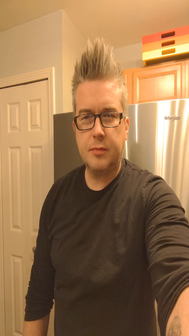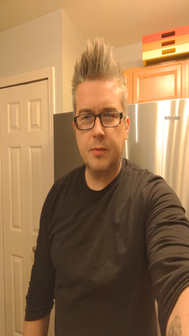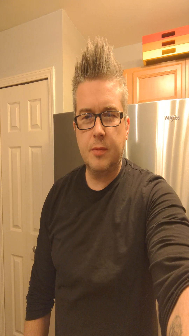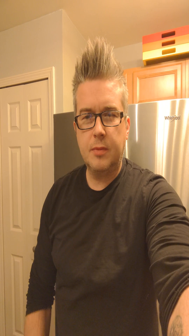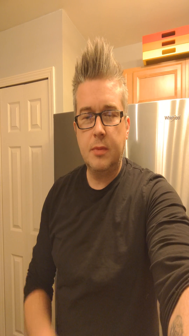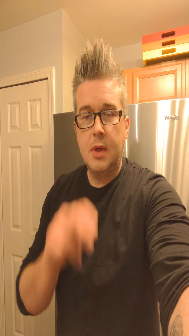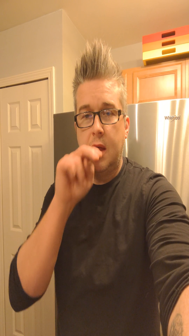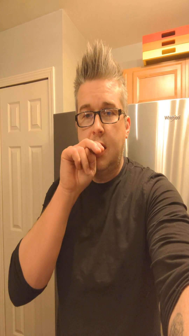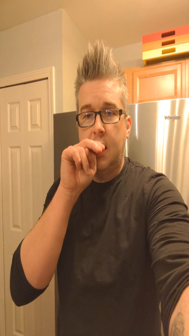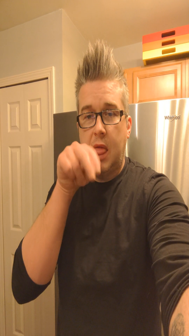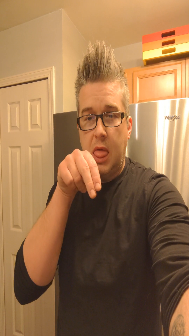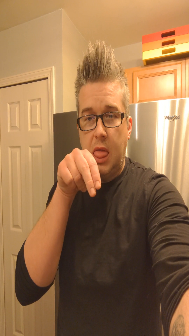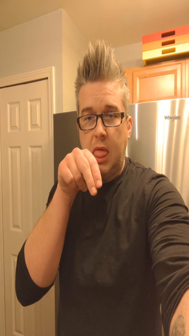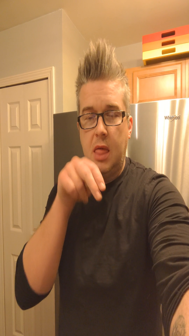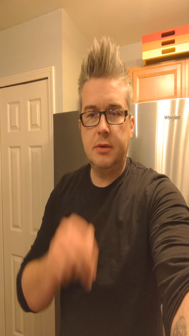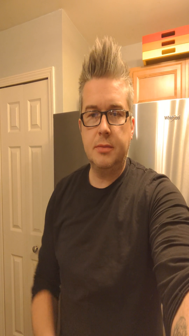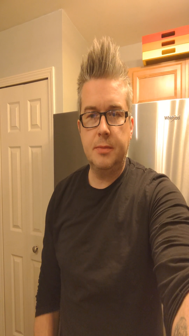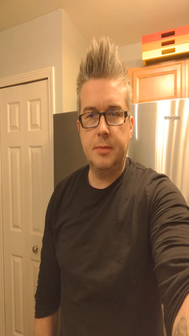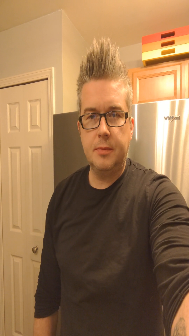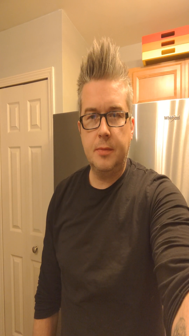tongue